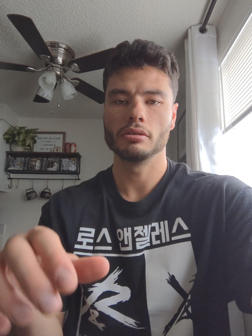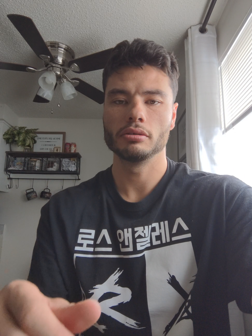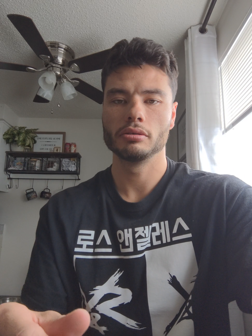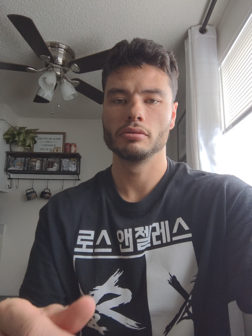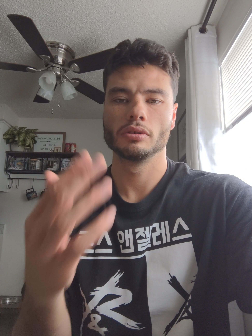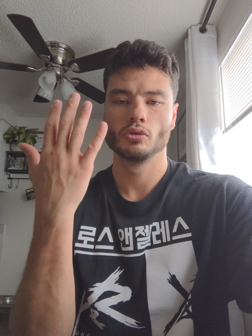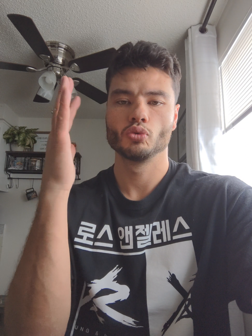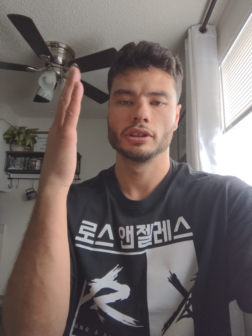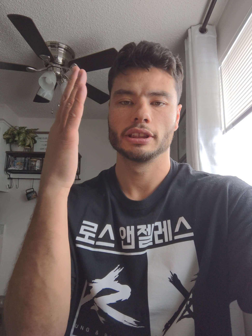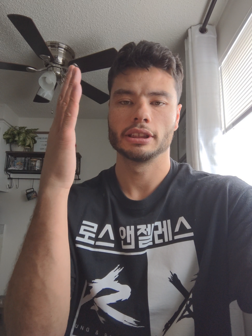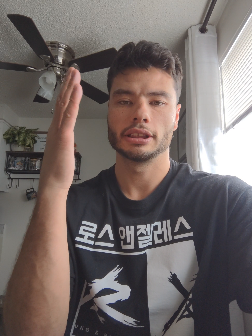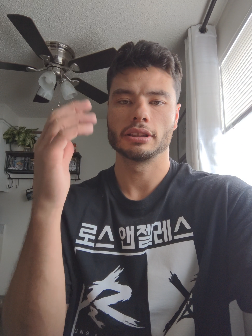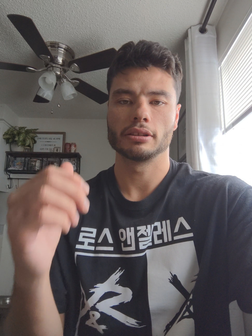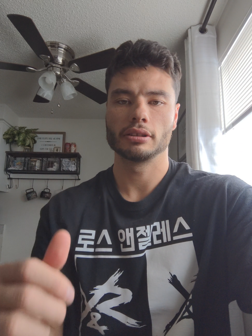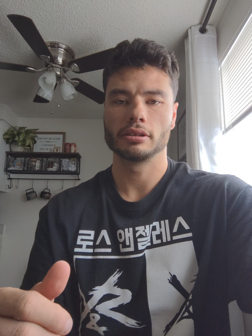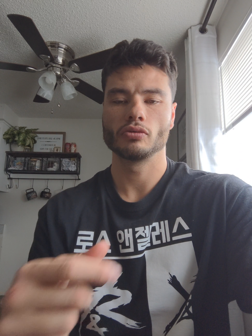tree